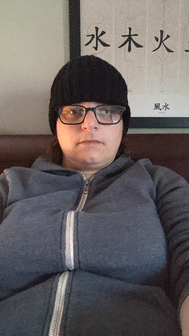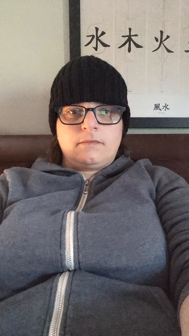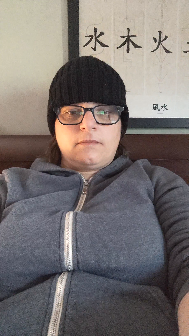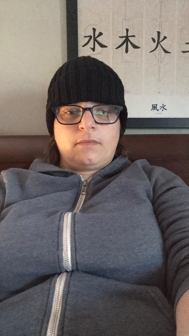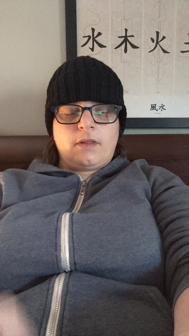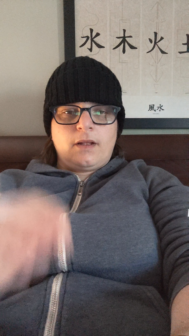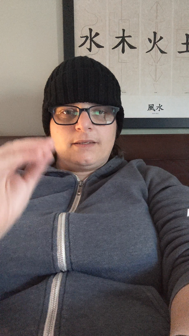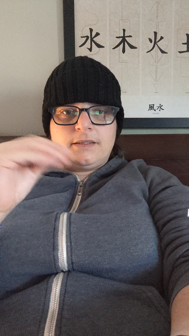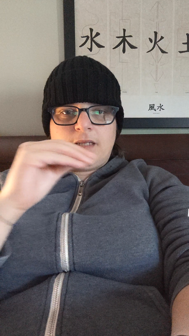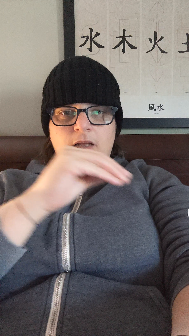dinosaur